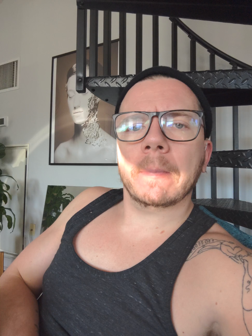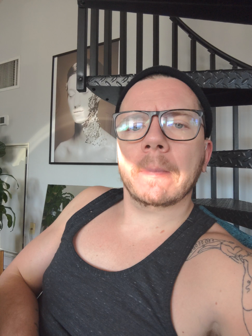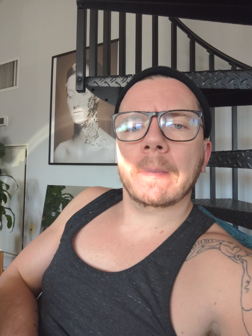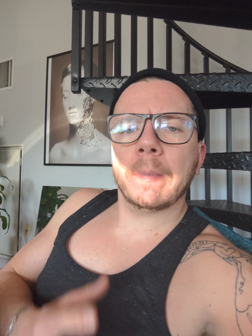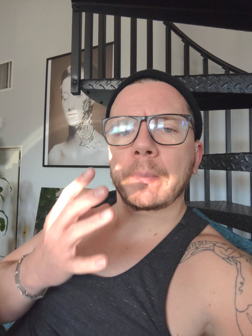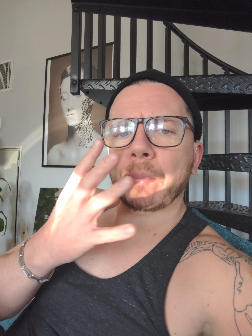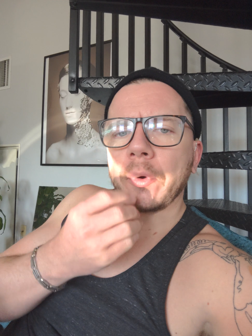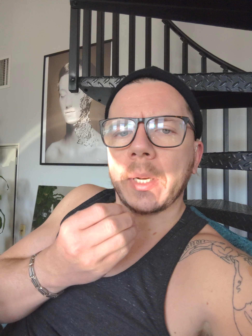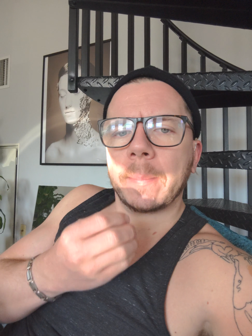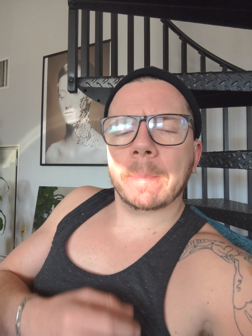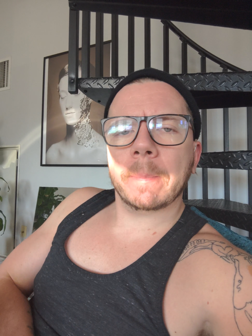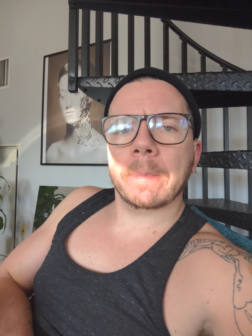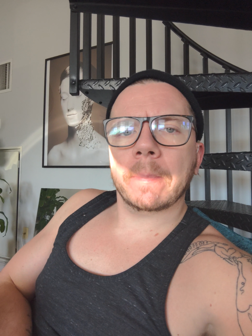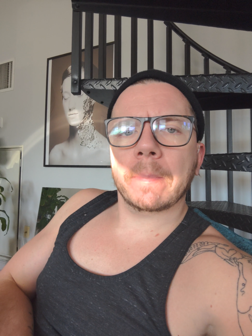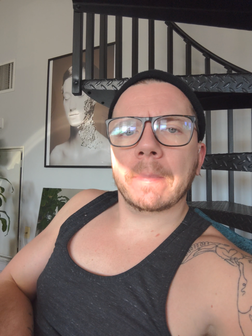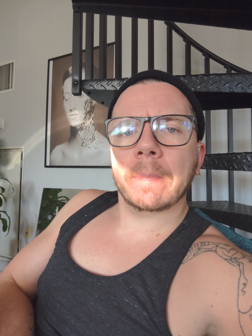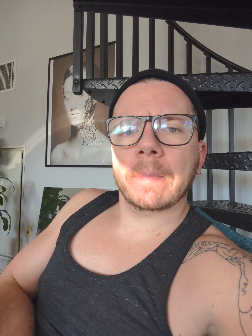pretty